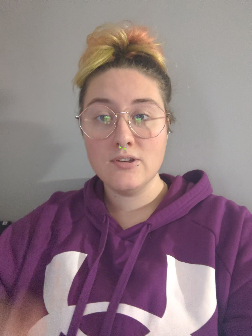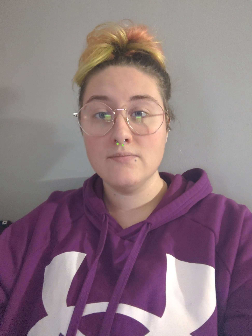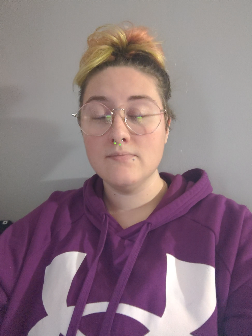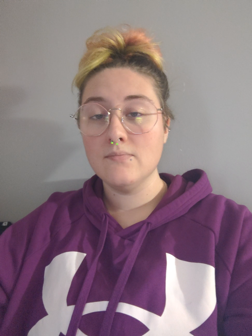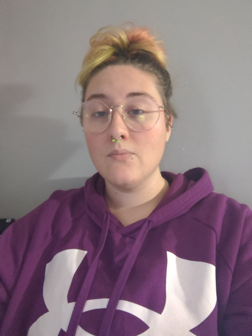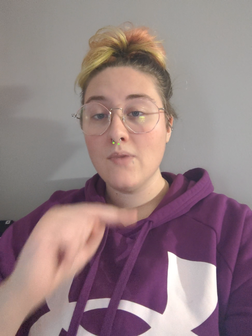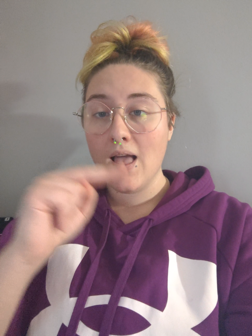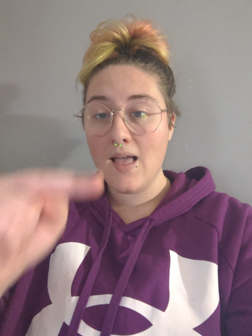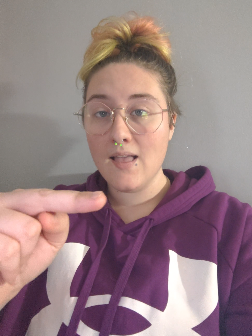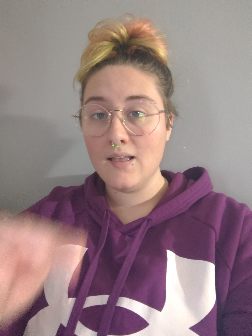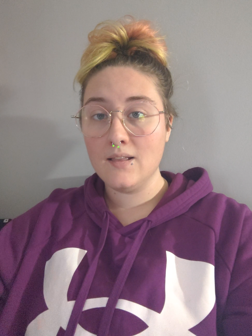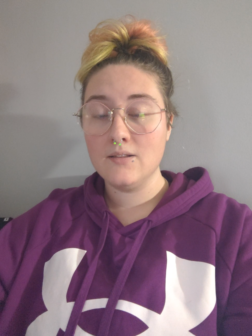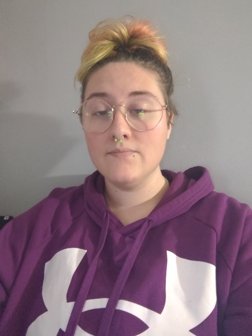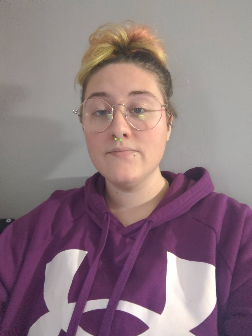ride